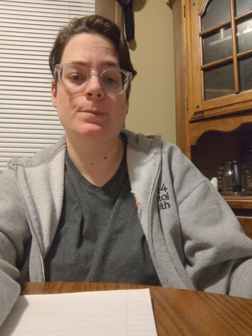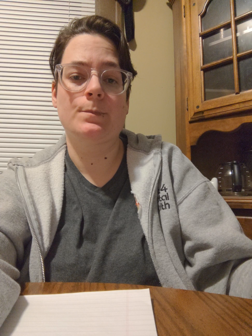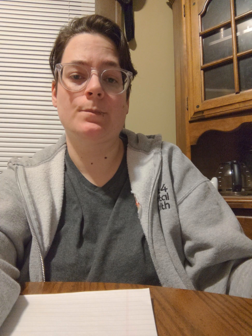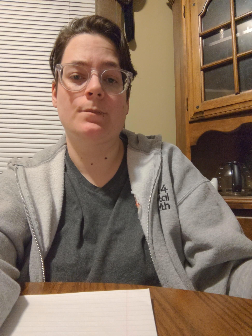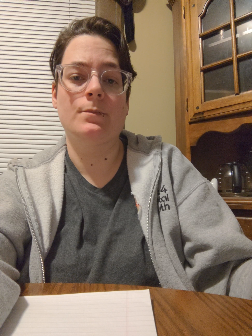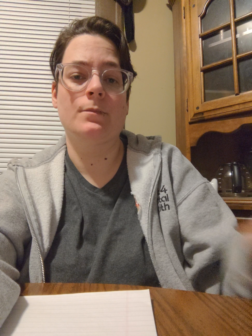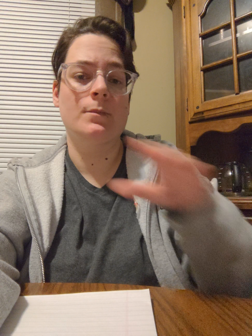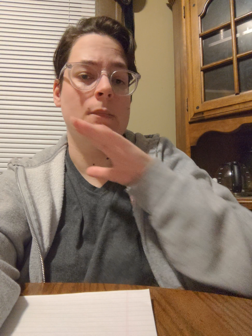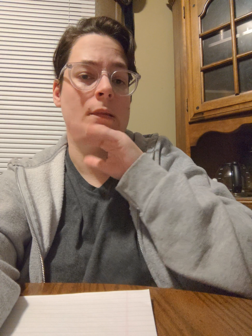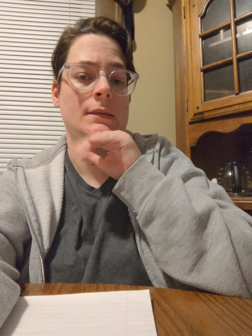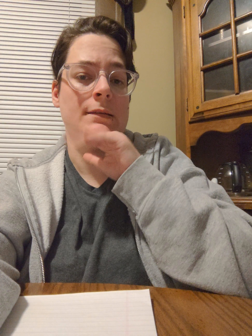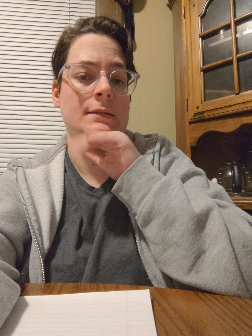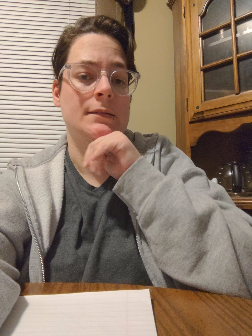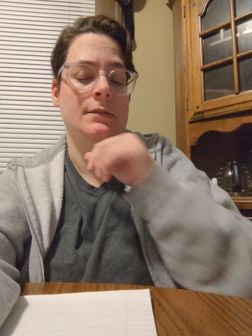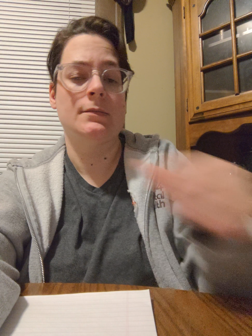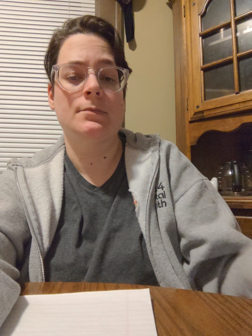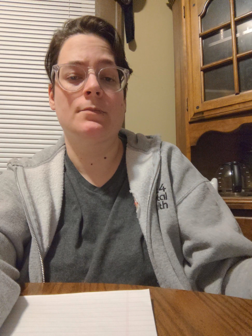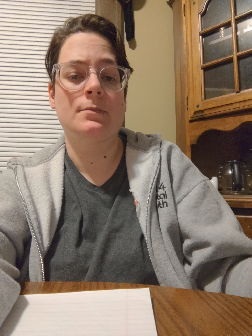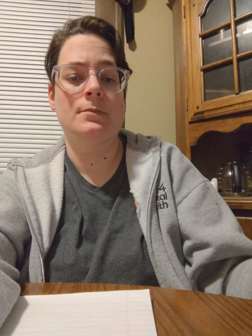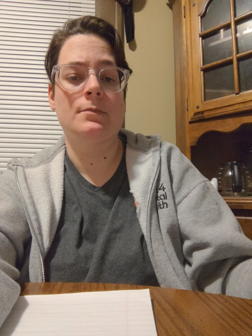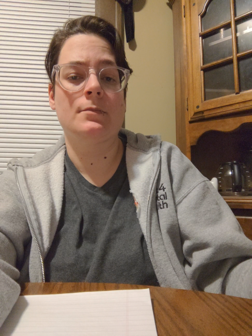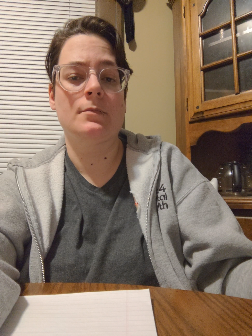pig